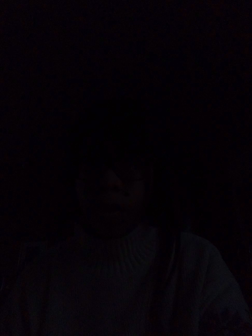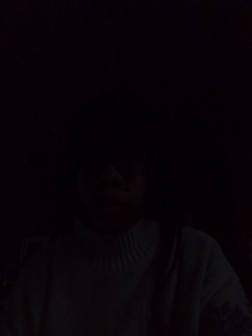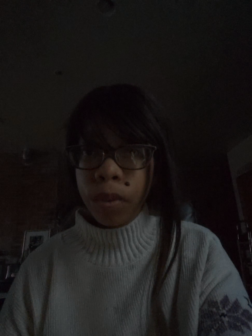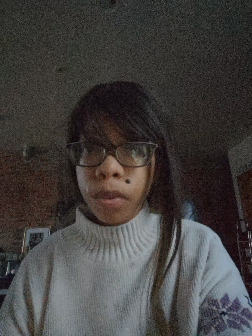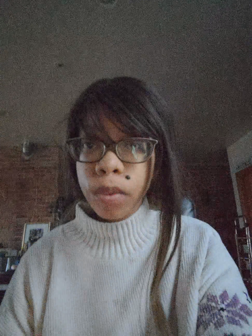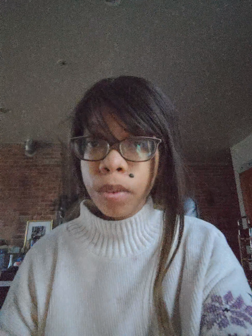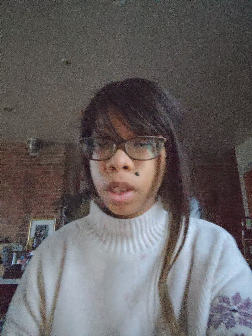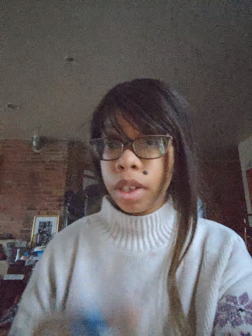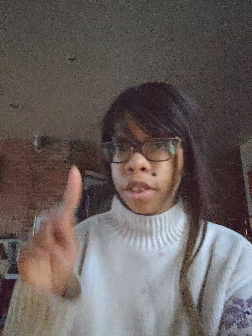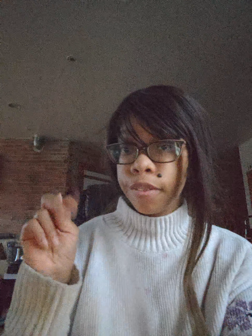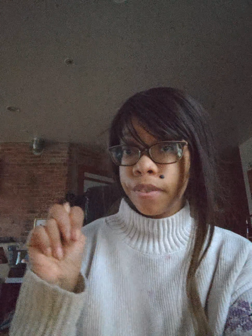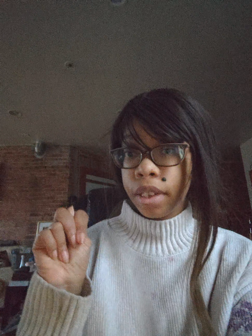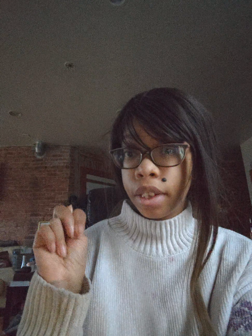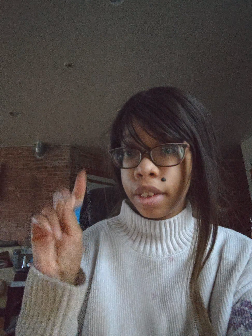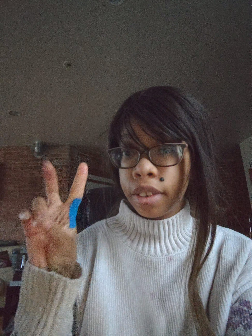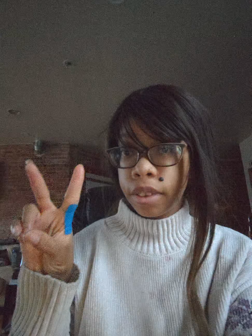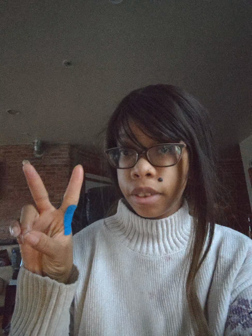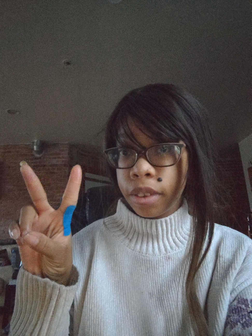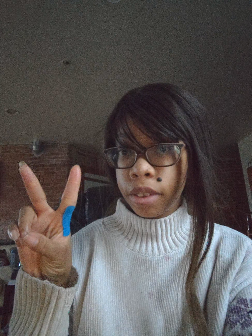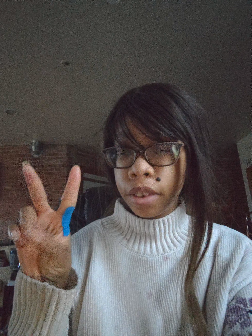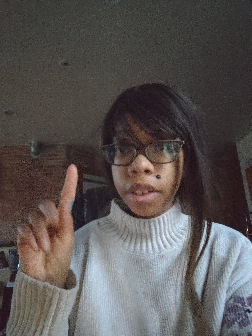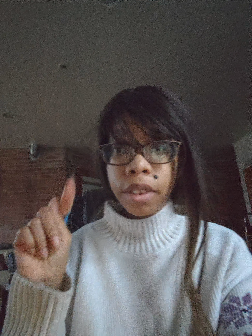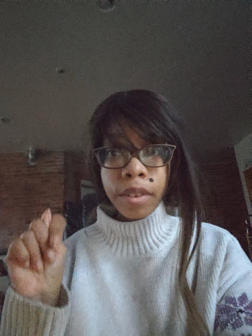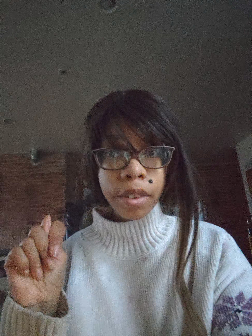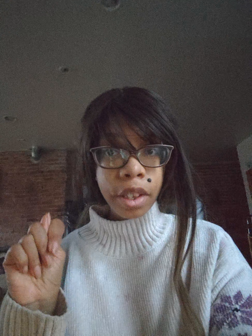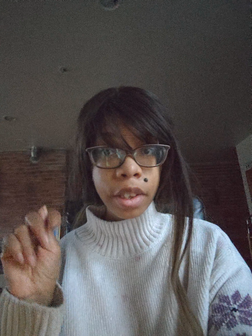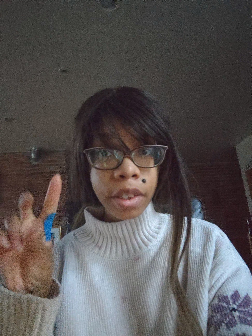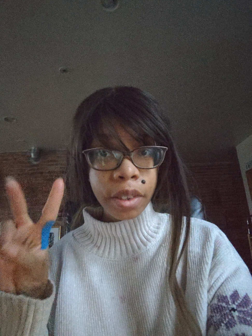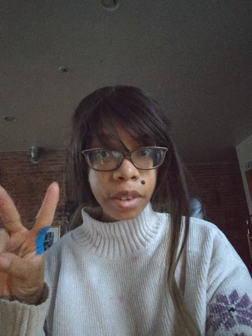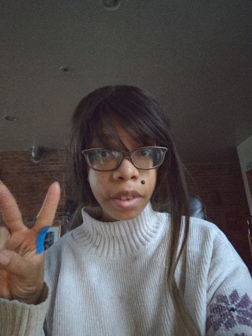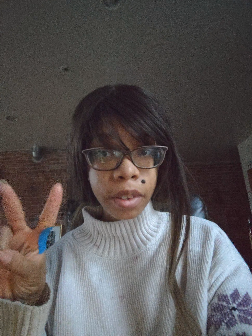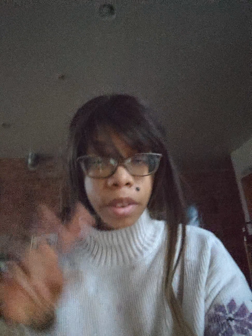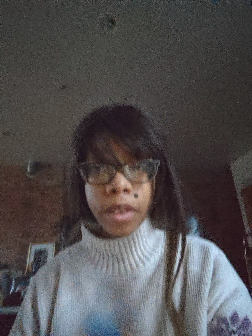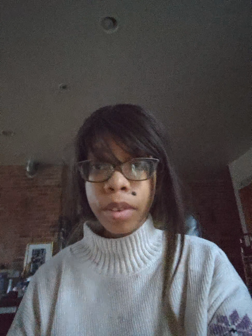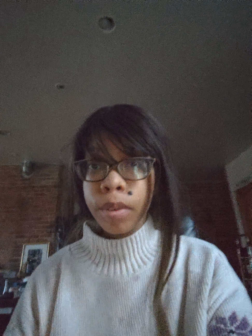TV